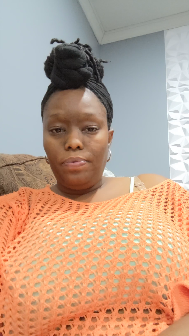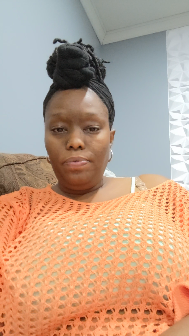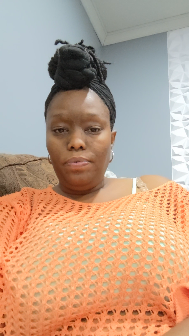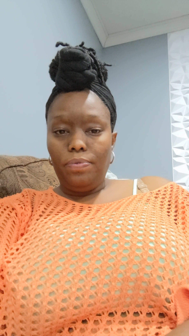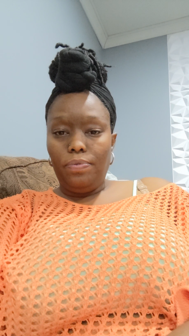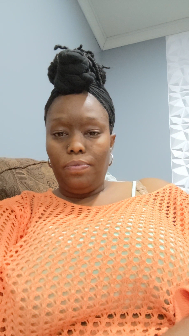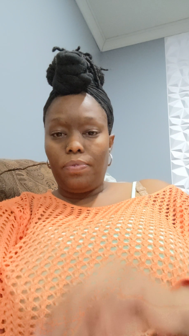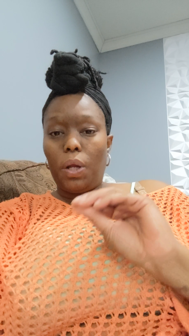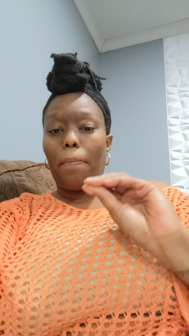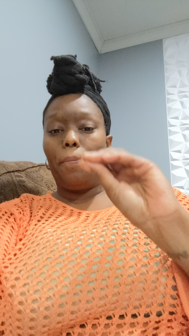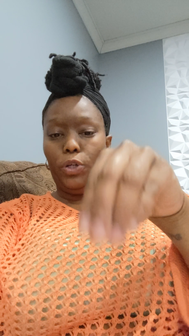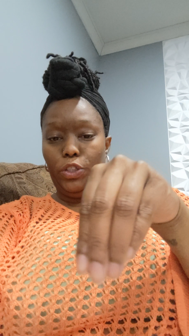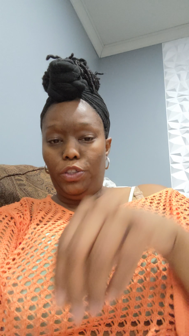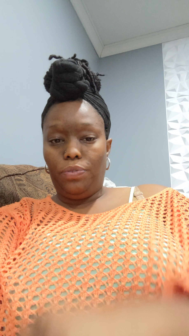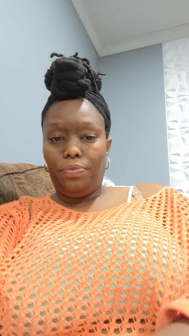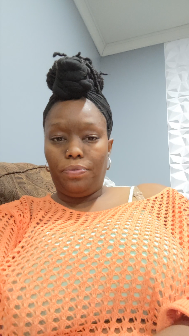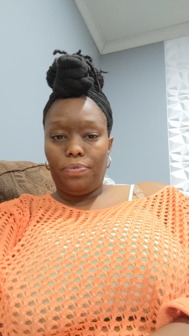put